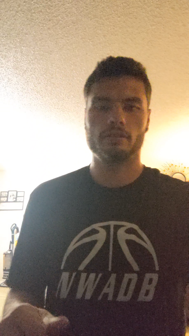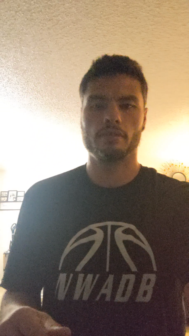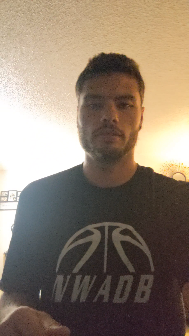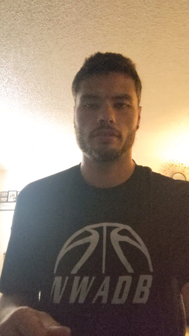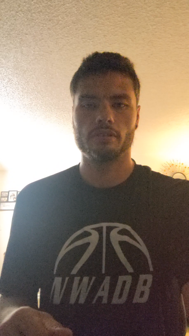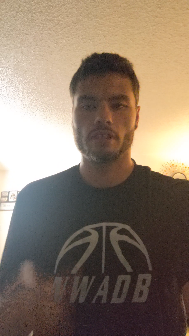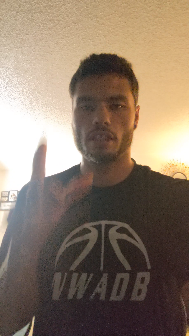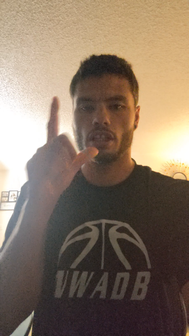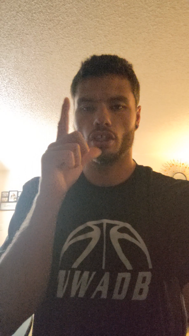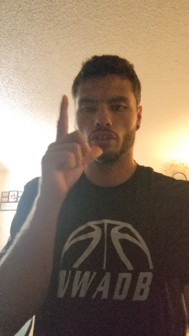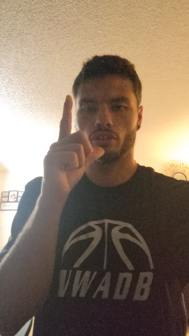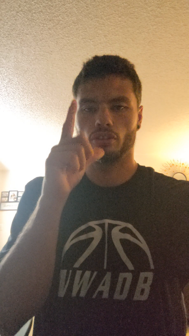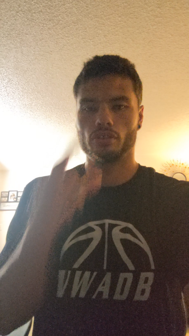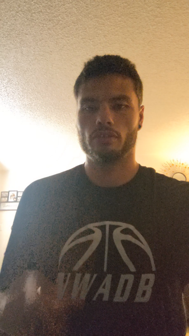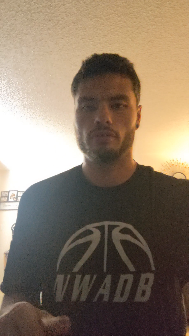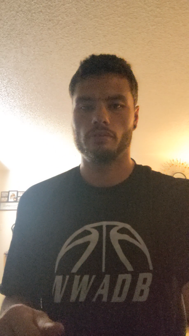lunch